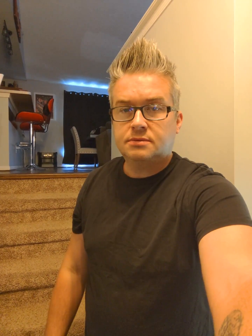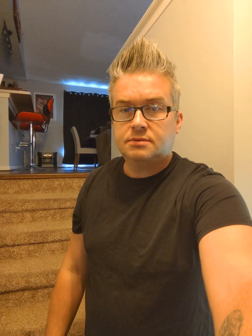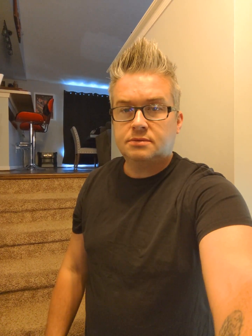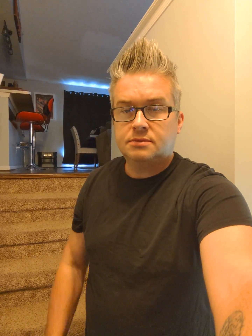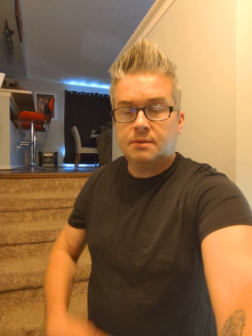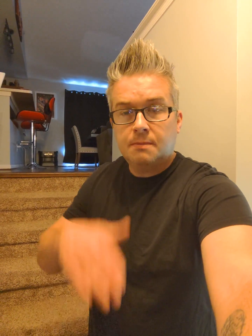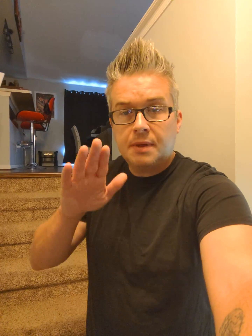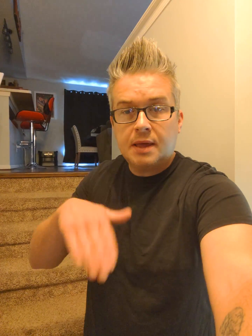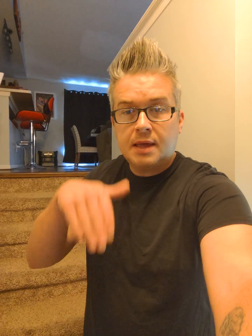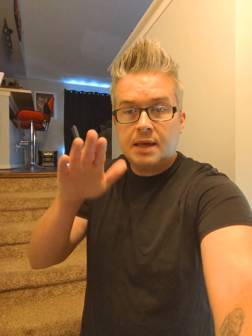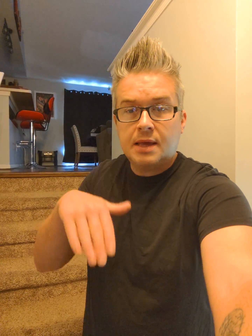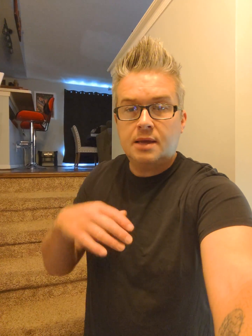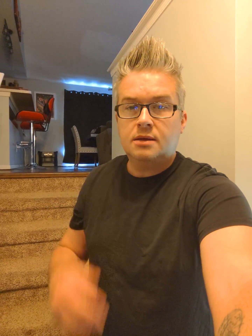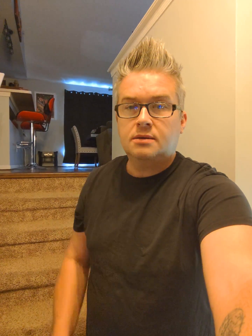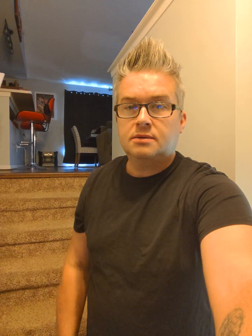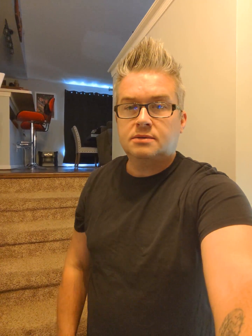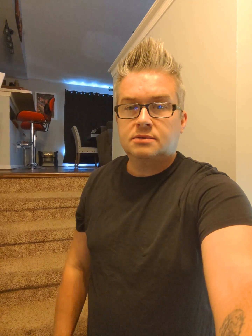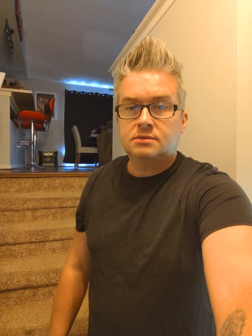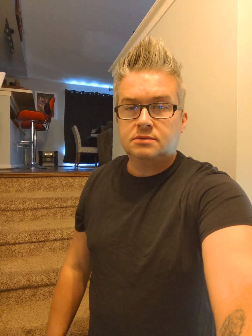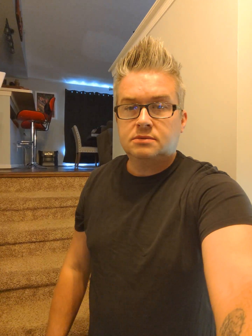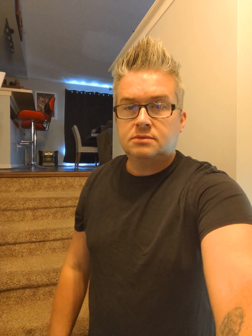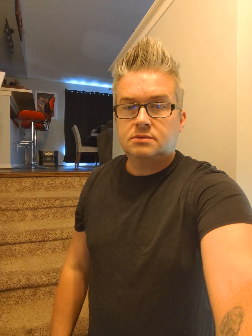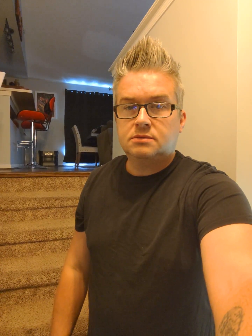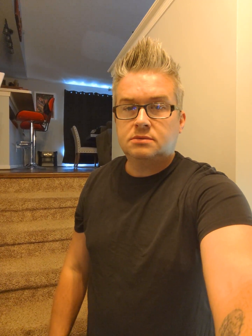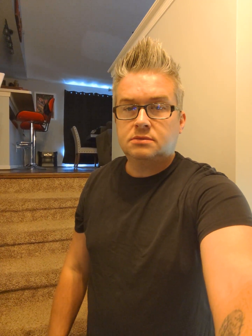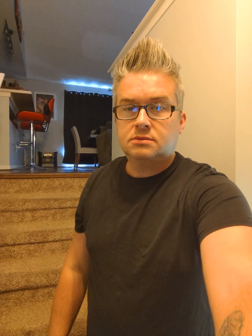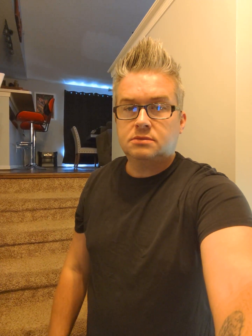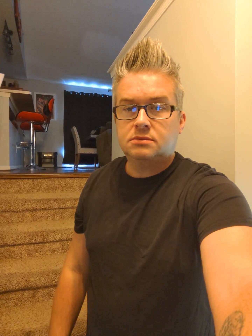paint